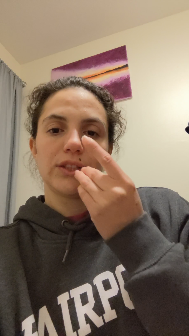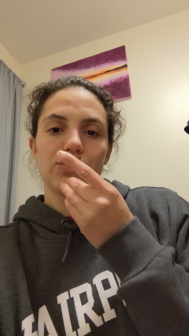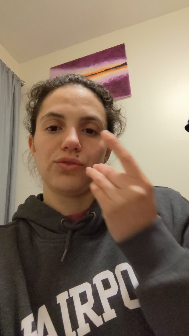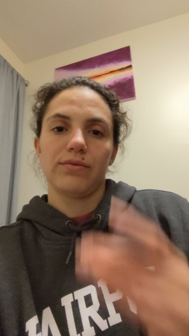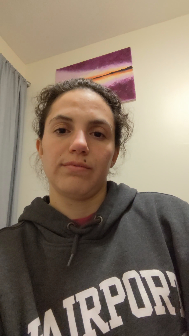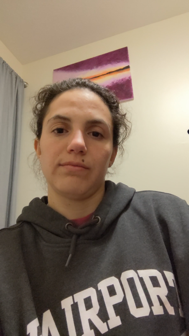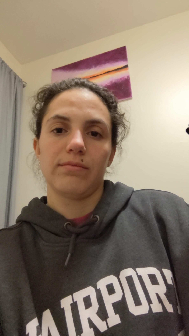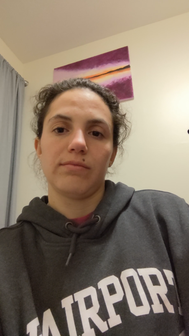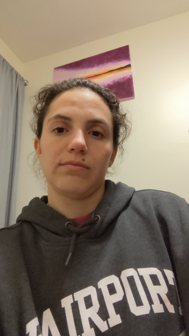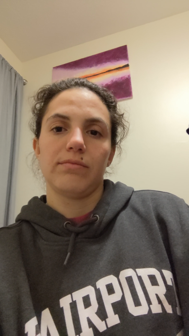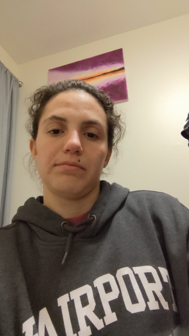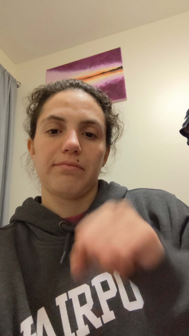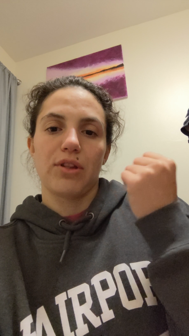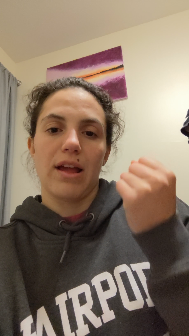break